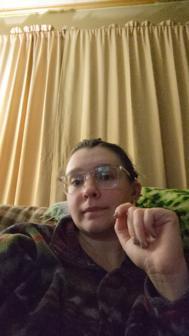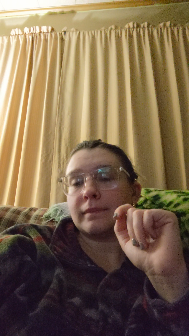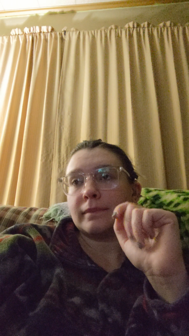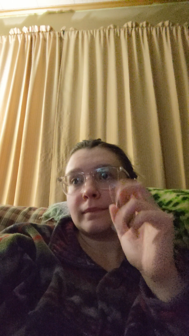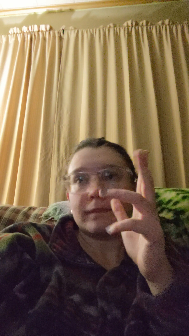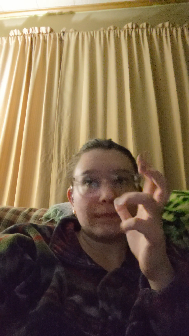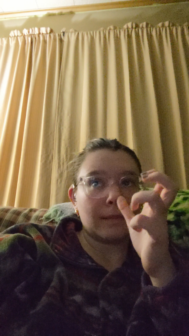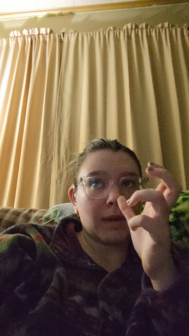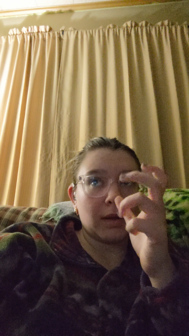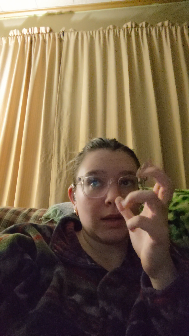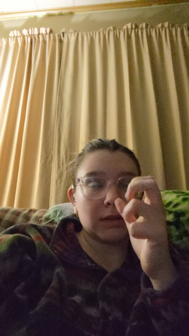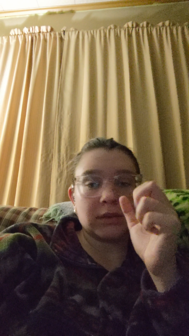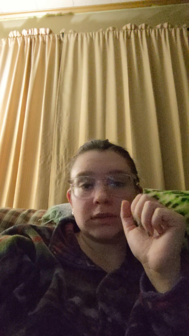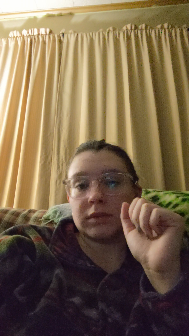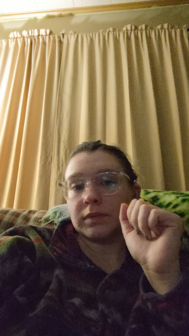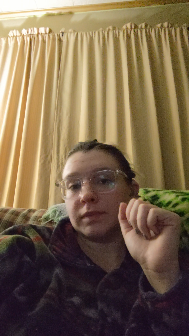ant